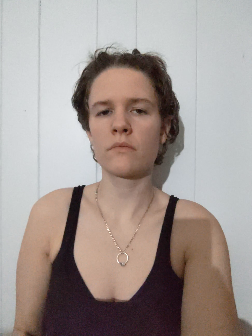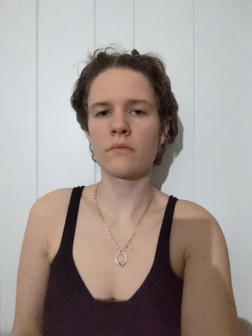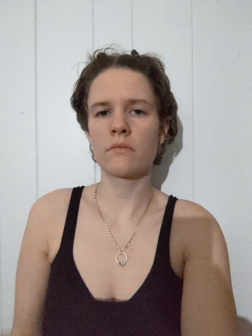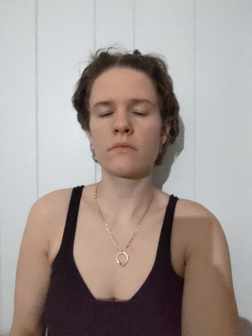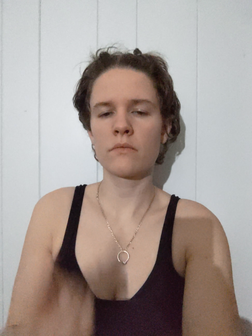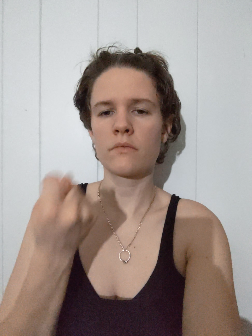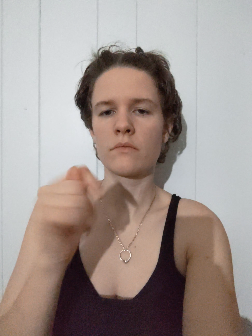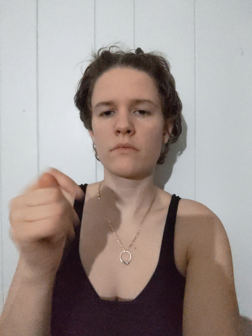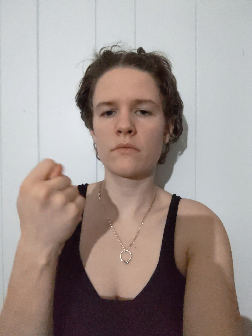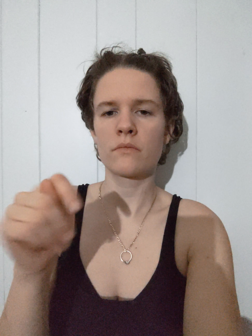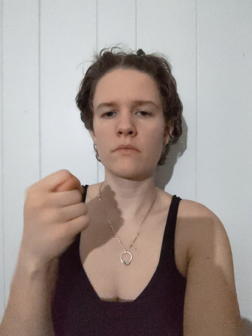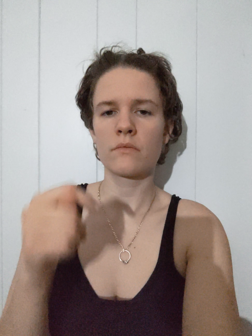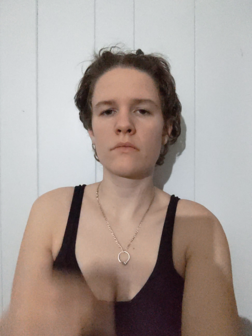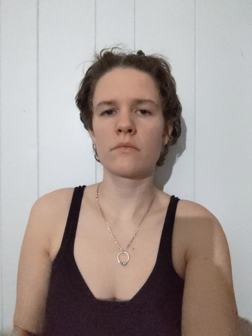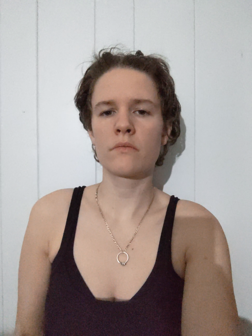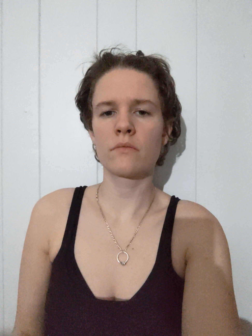toy